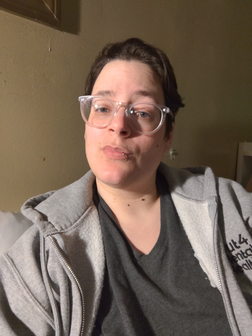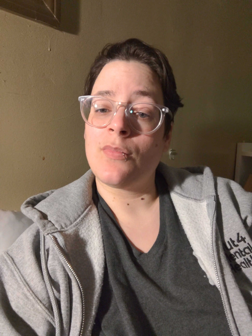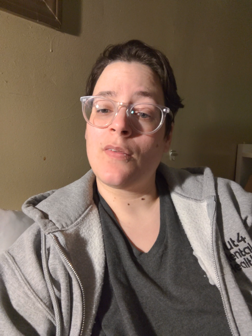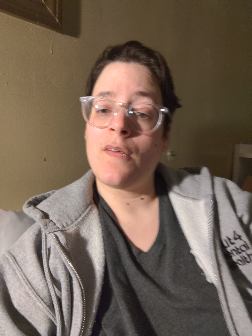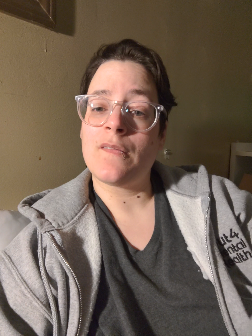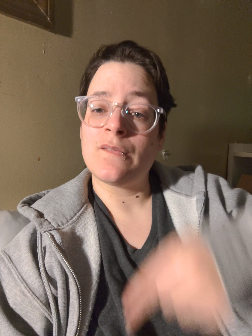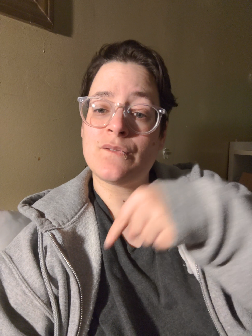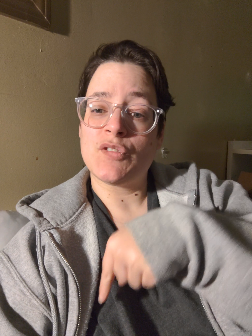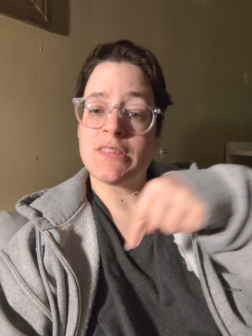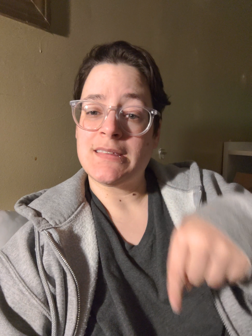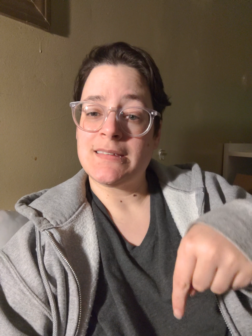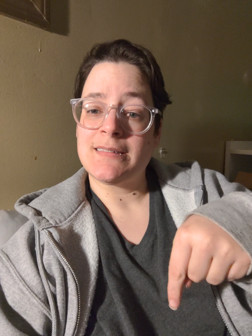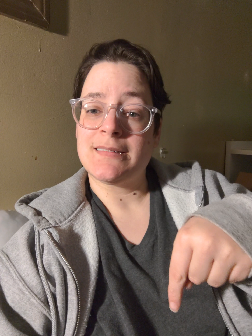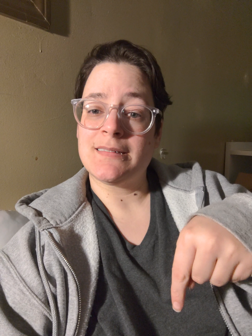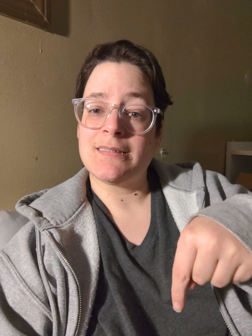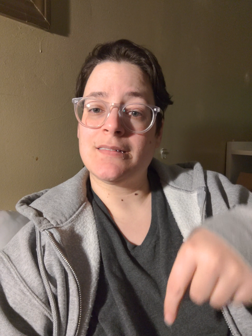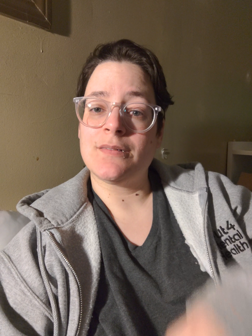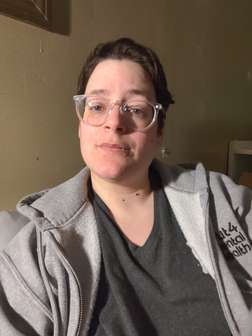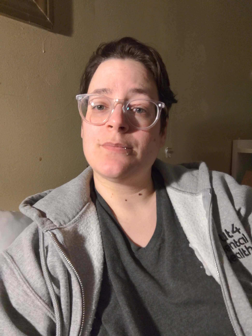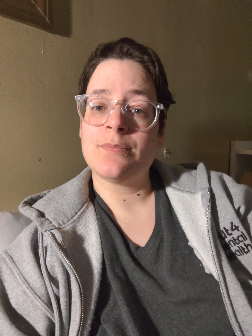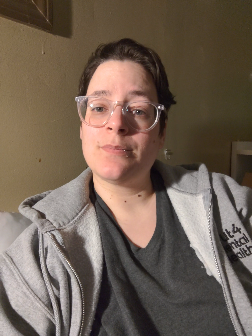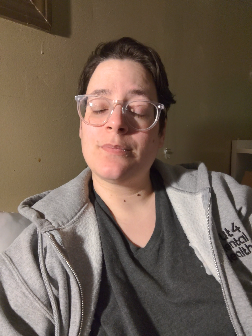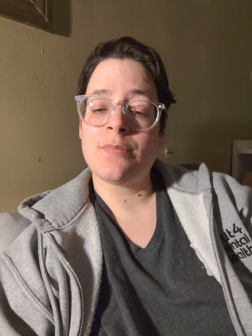feet